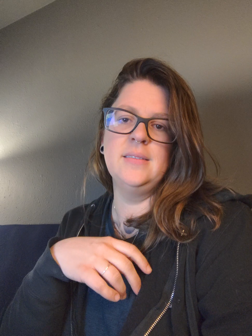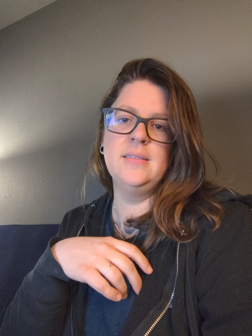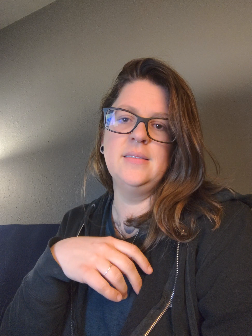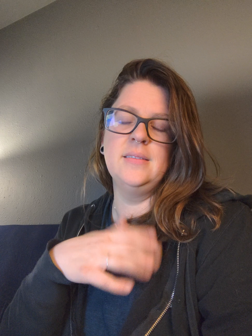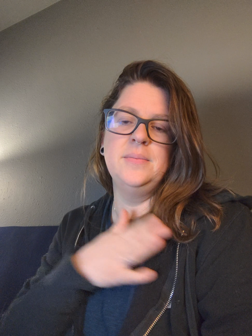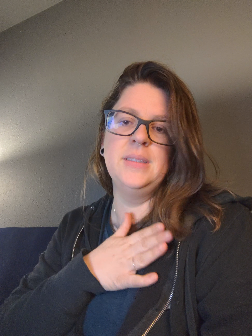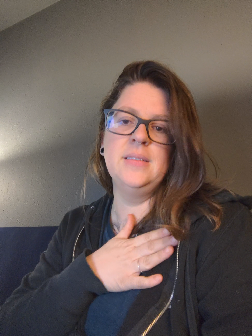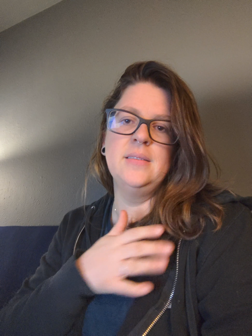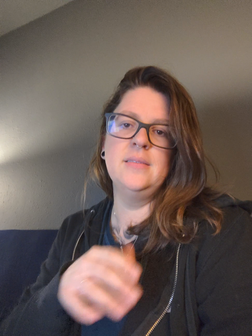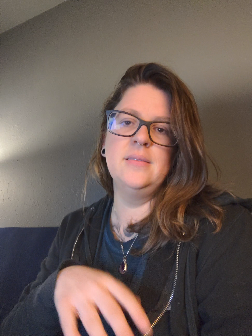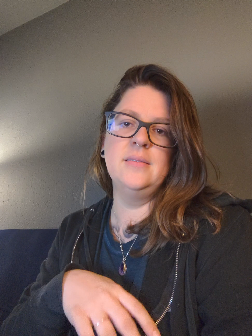my